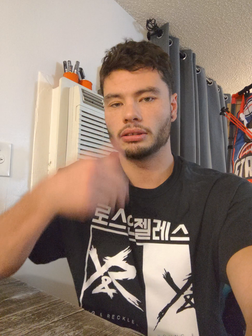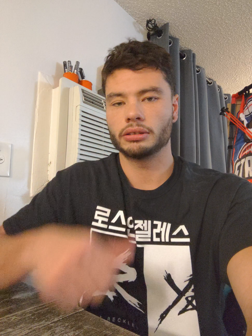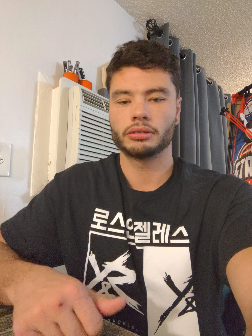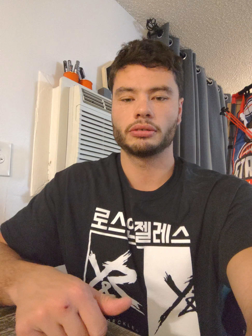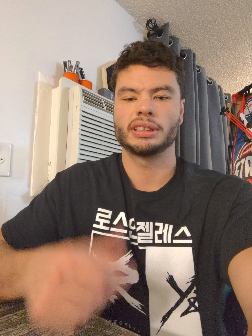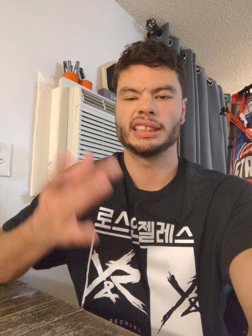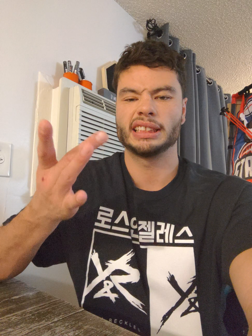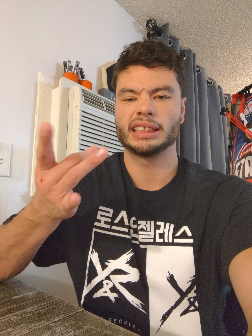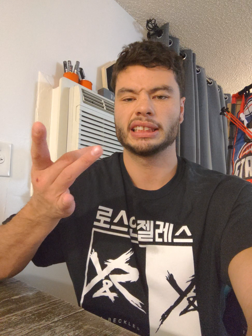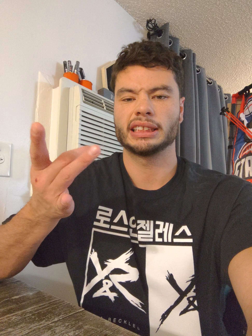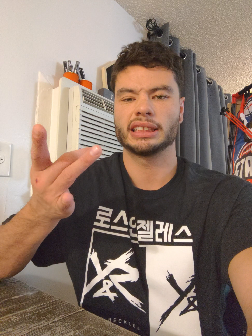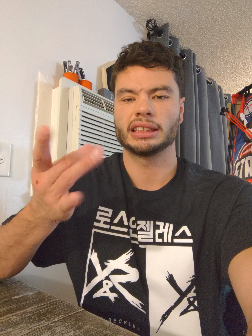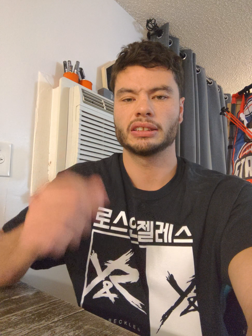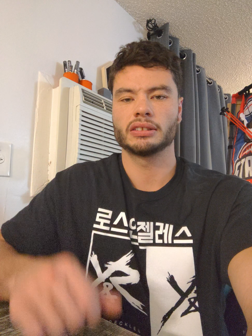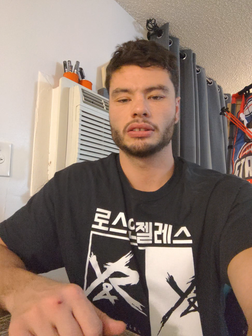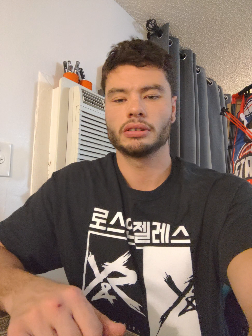sticky